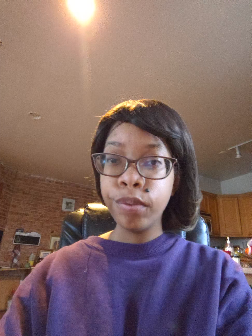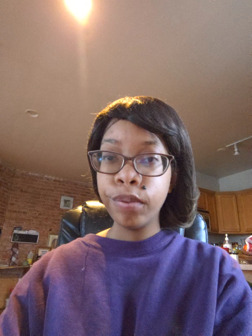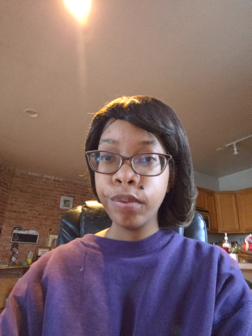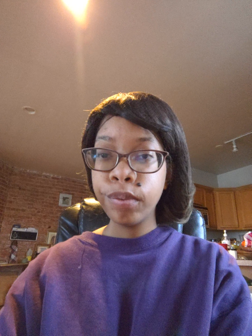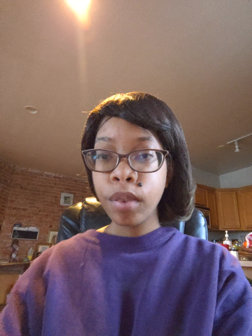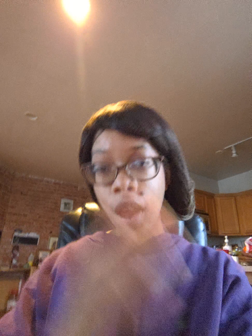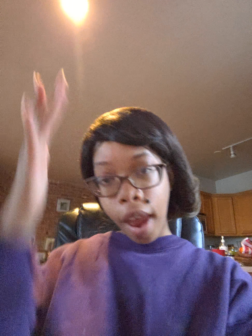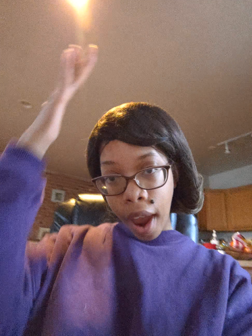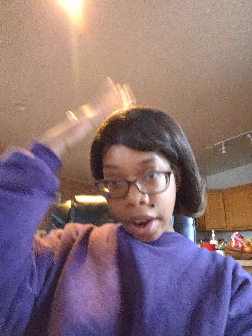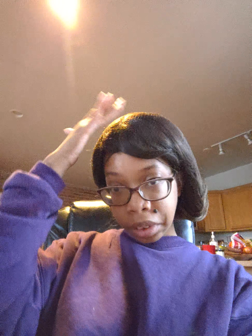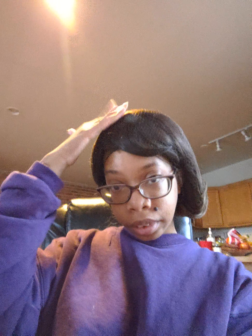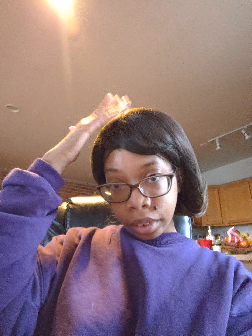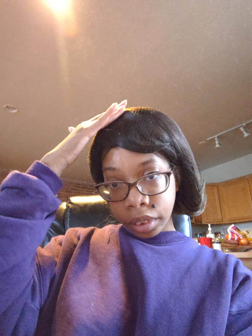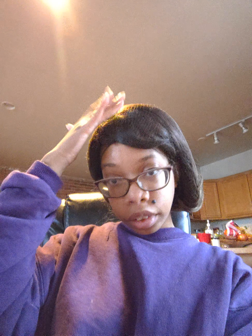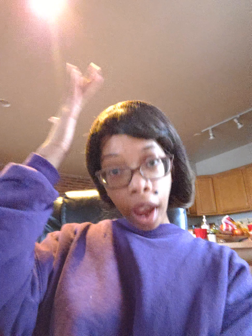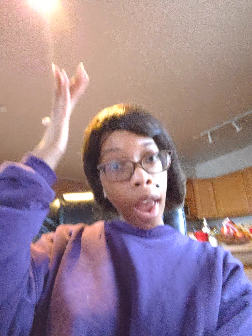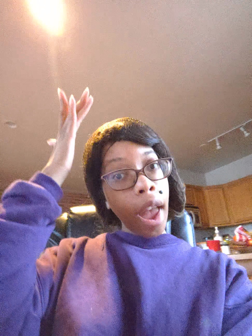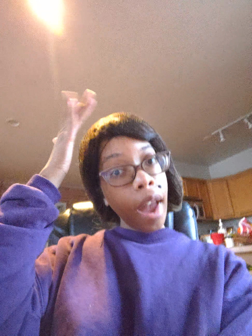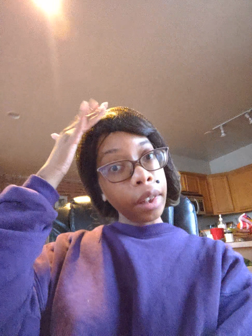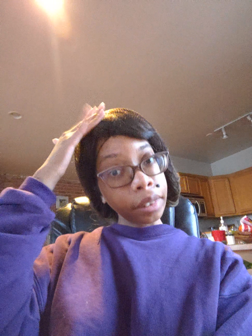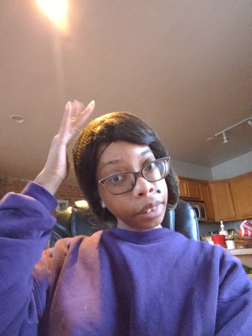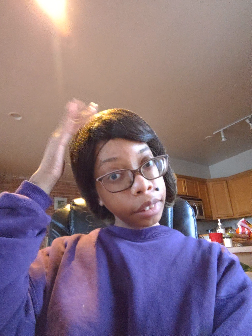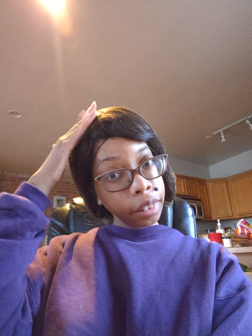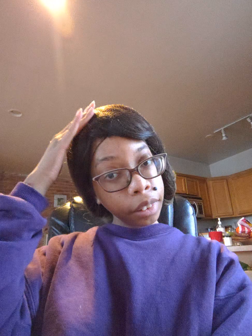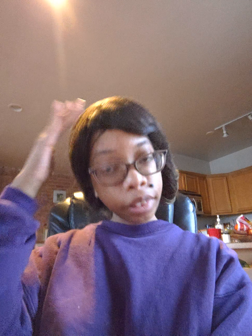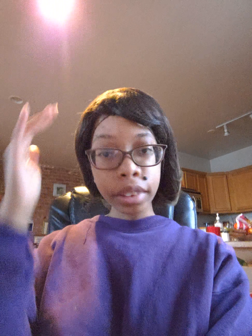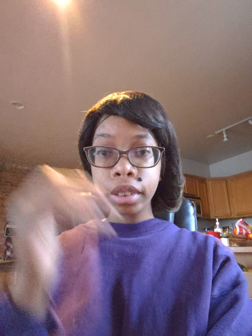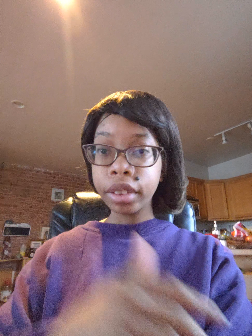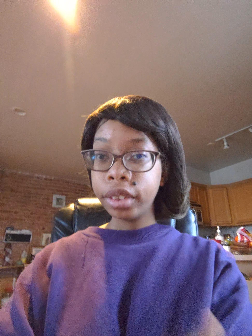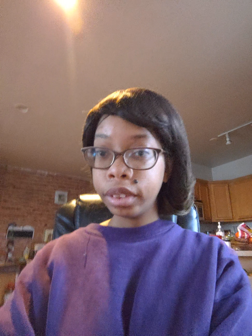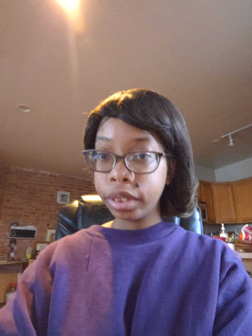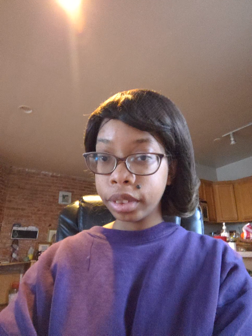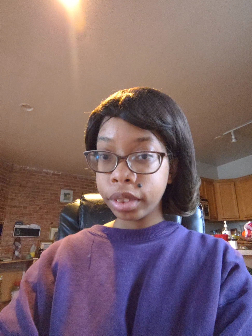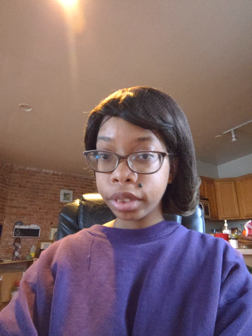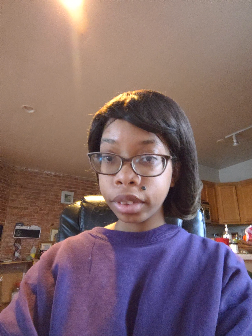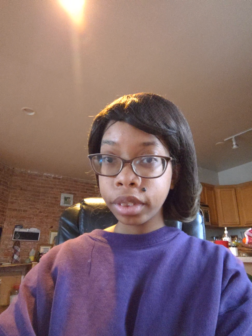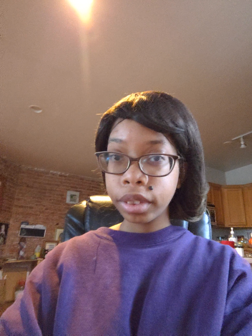hat